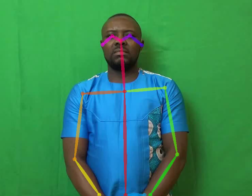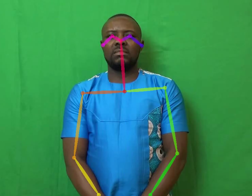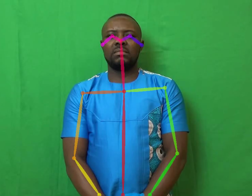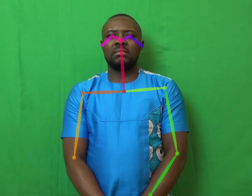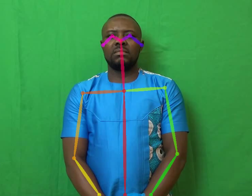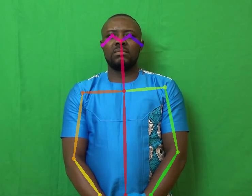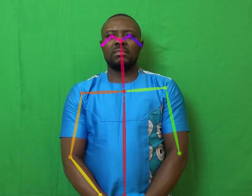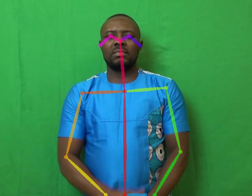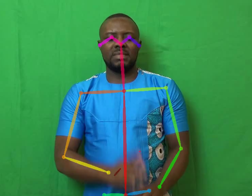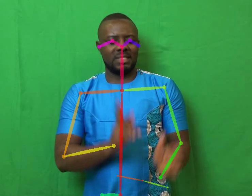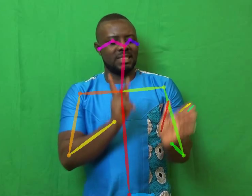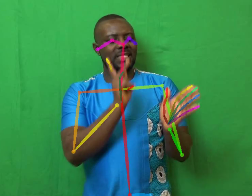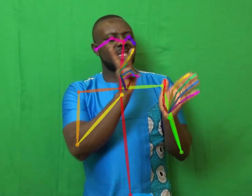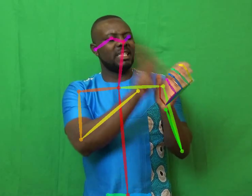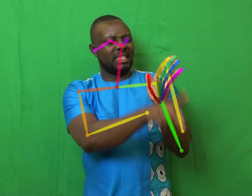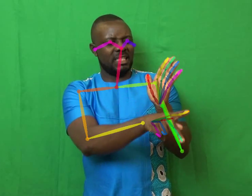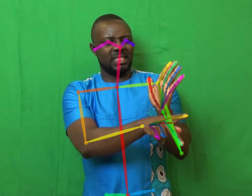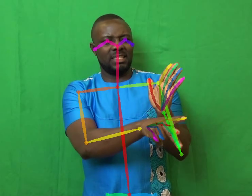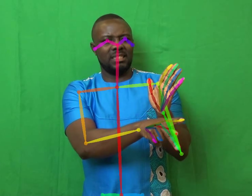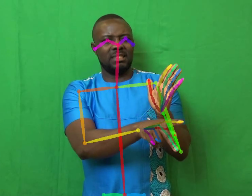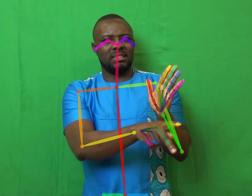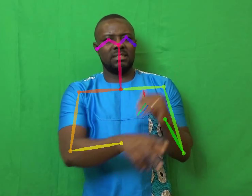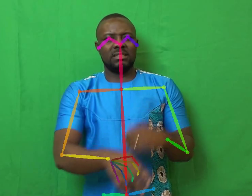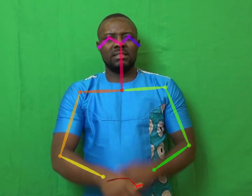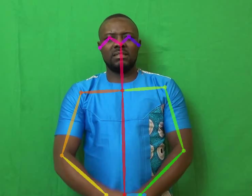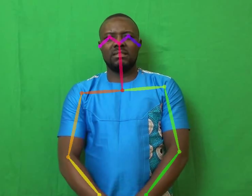kill